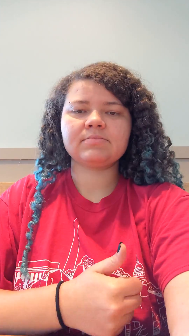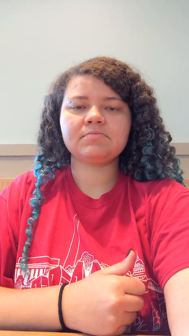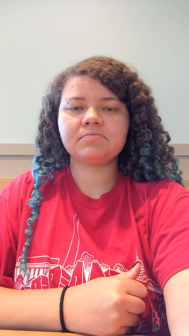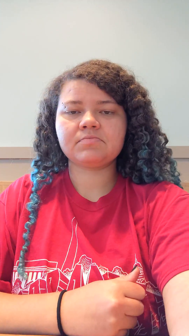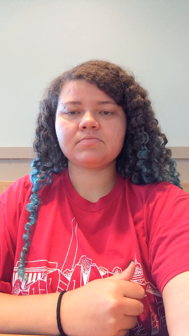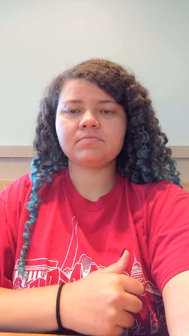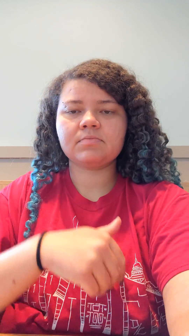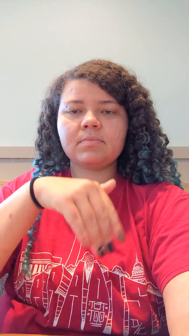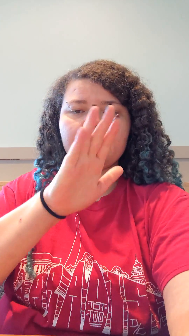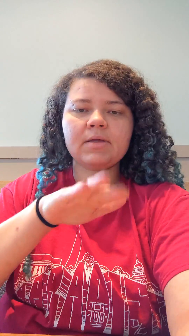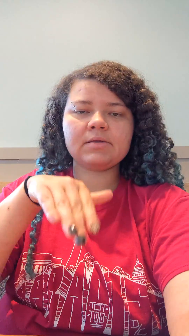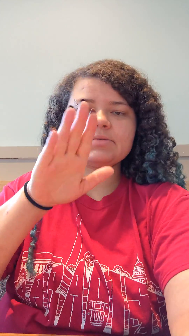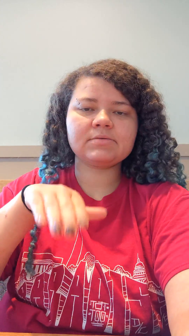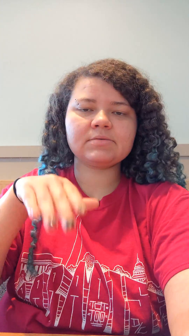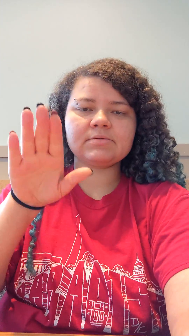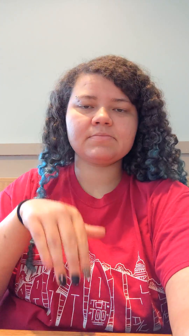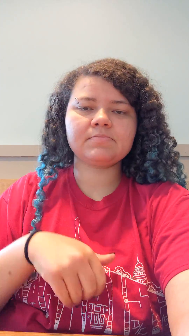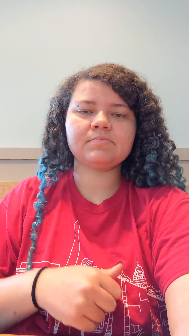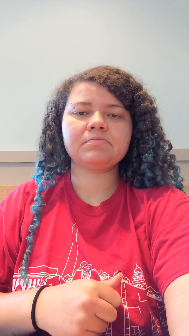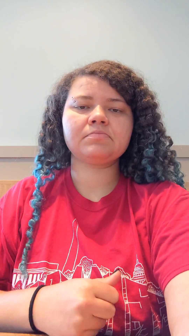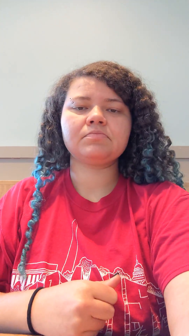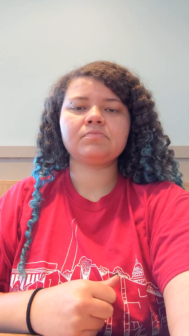paint